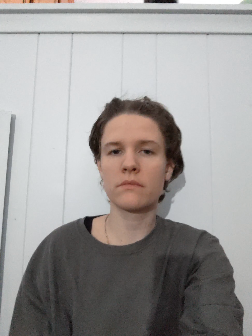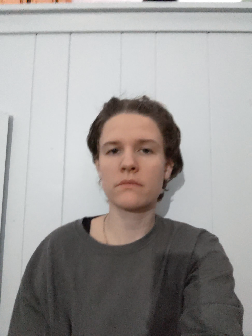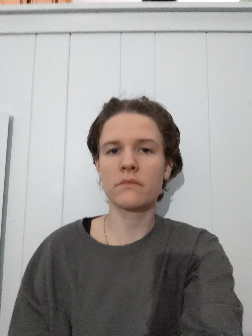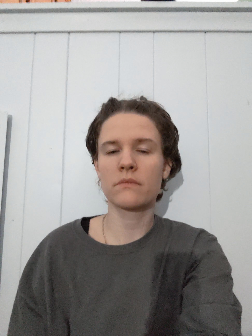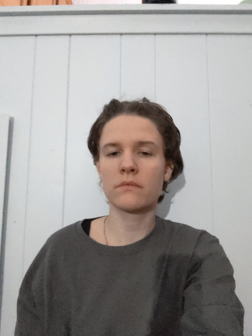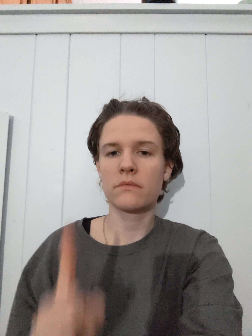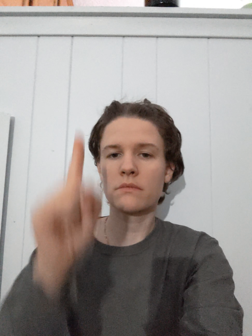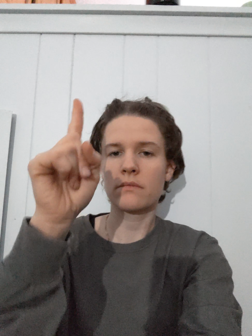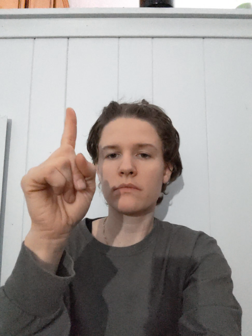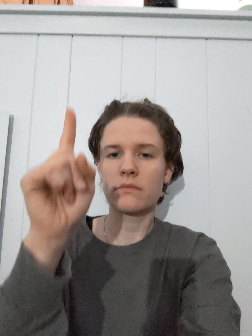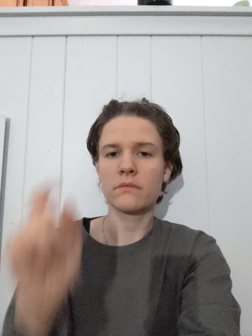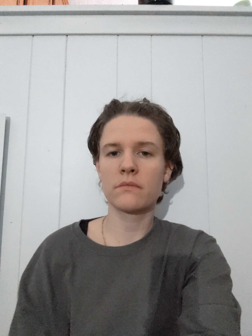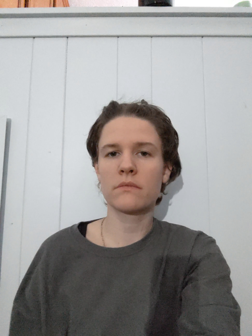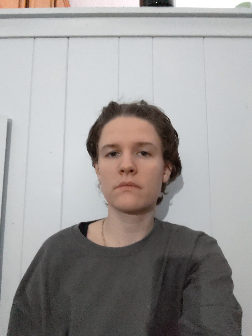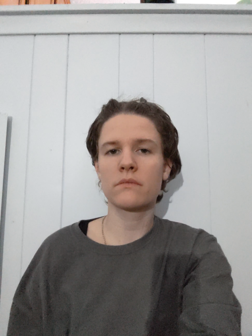up